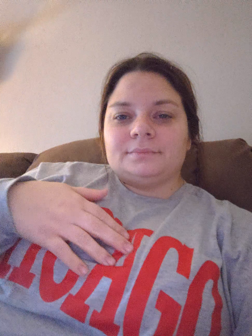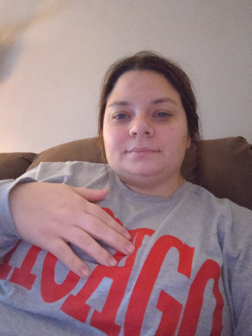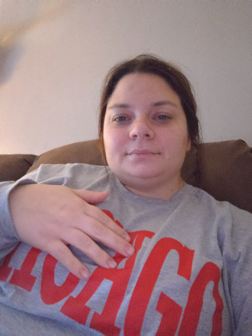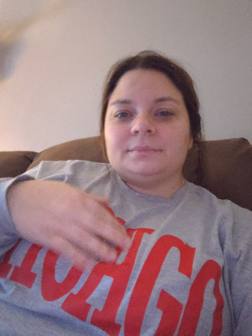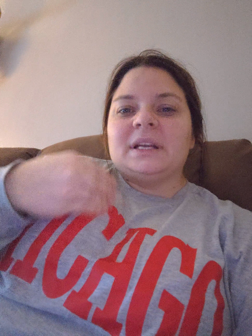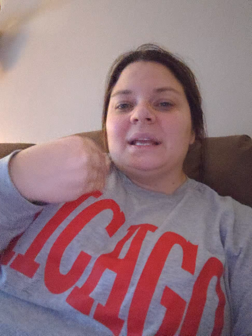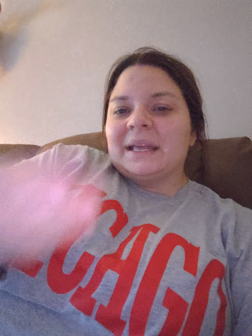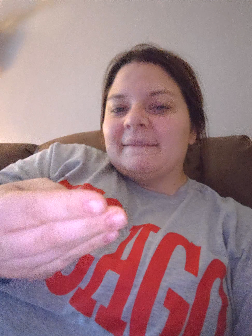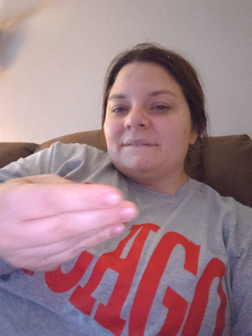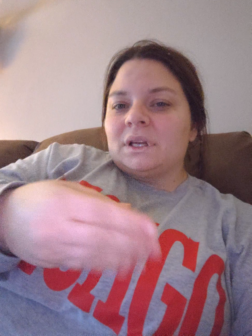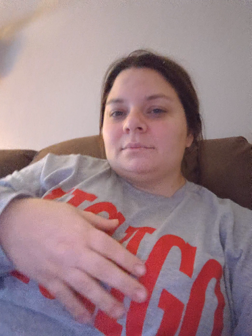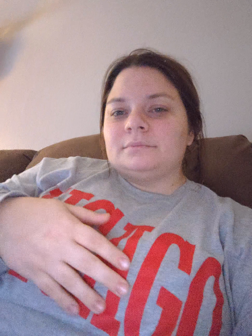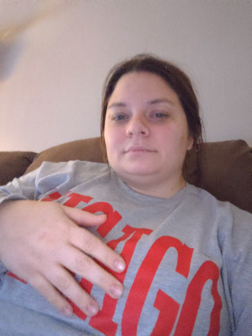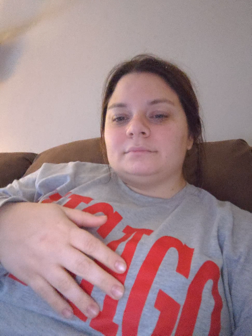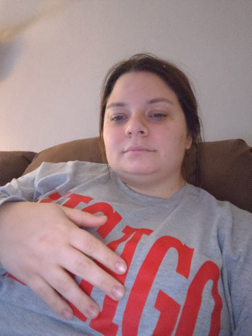give